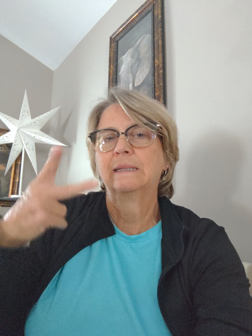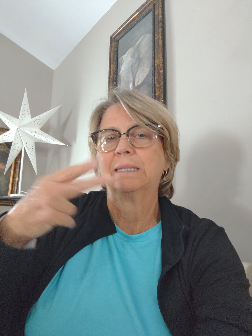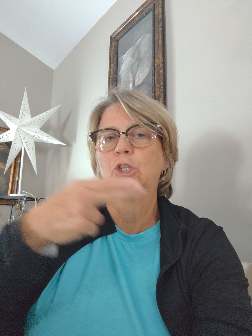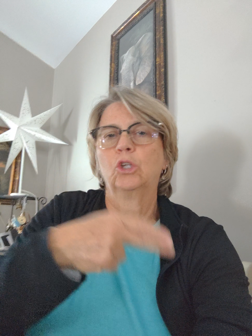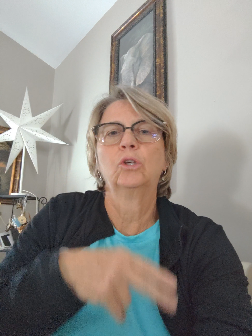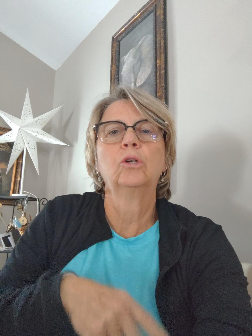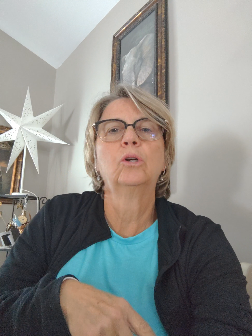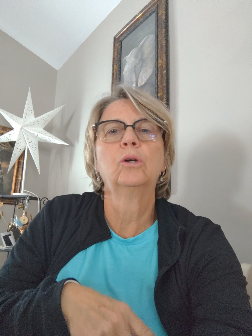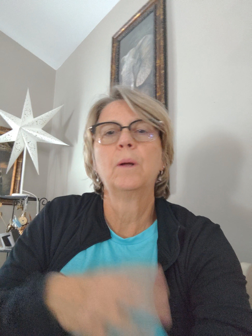scissors